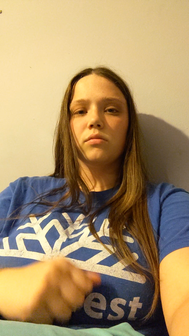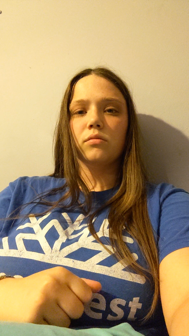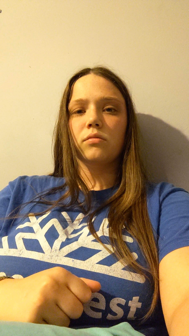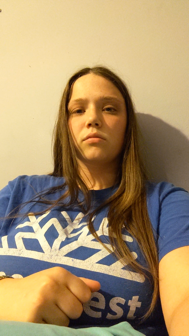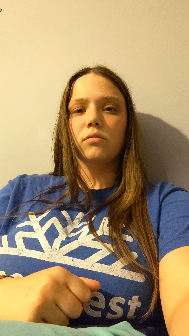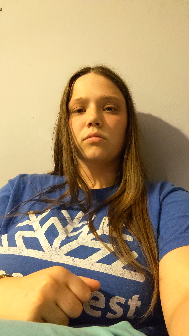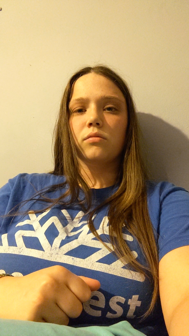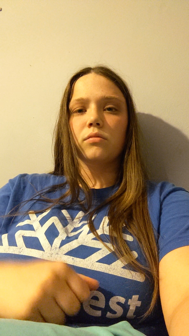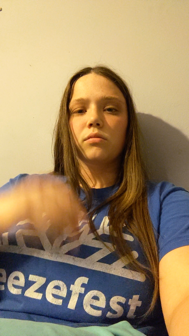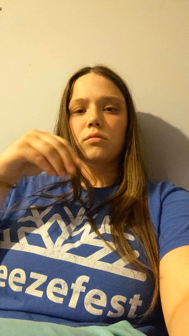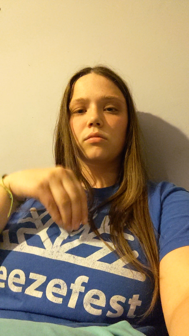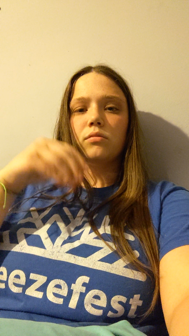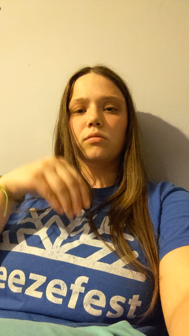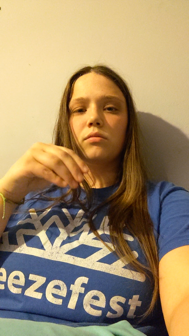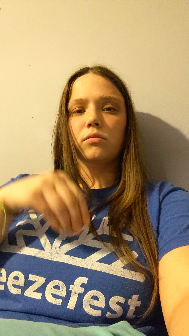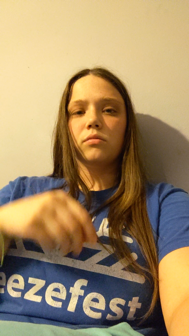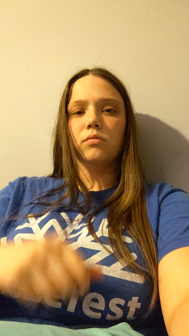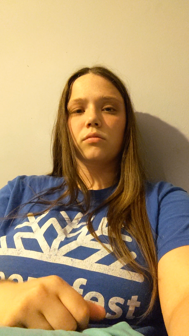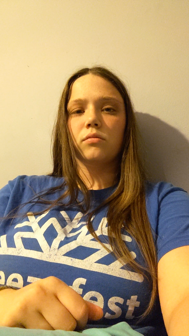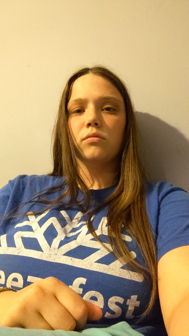inside